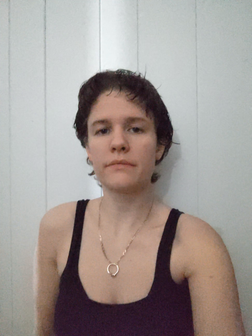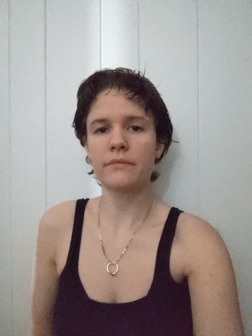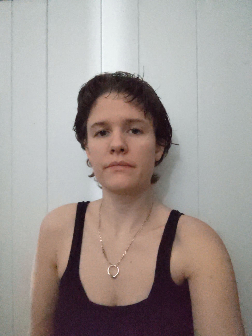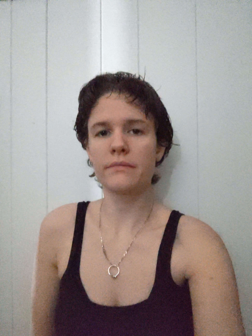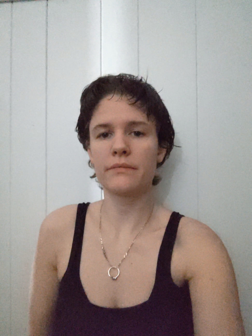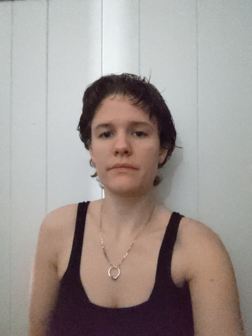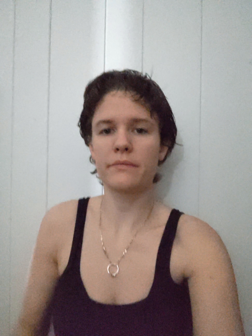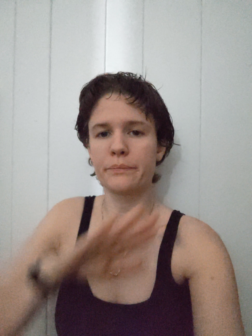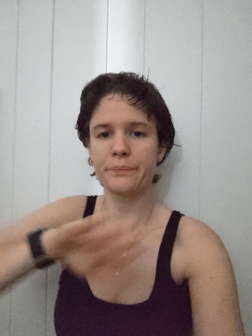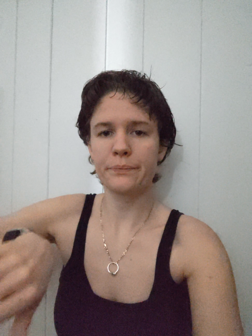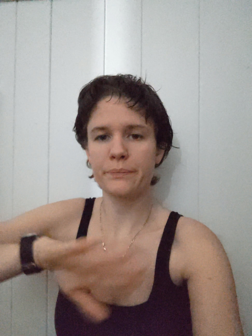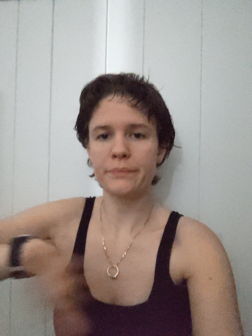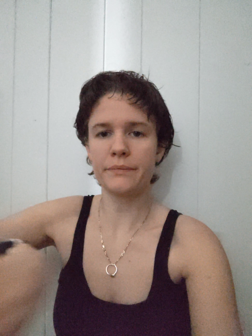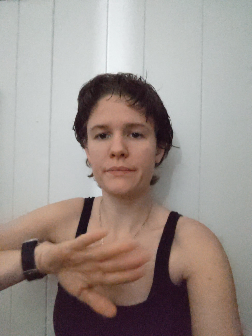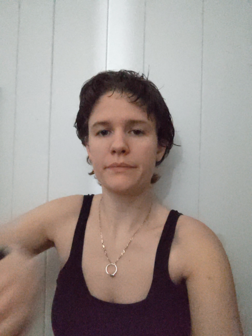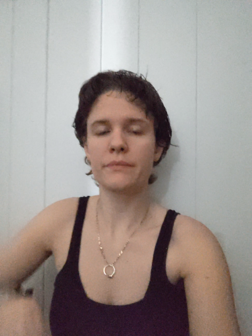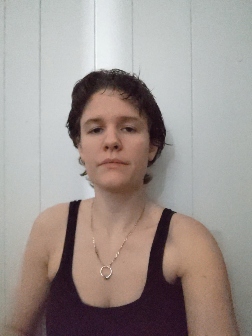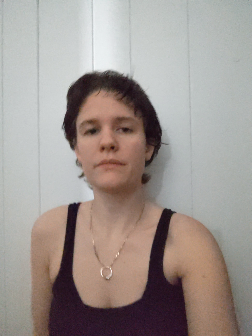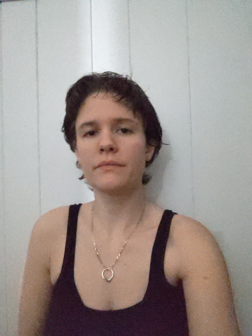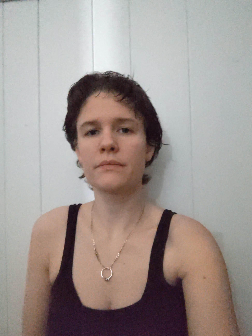pool